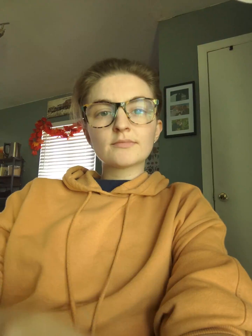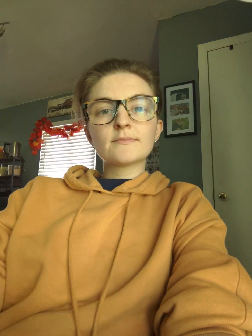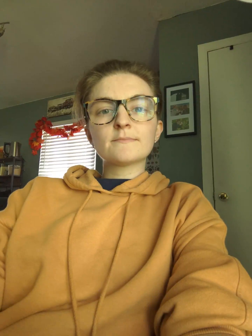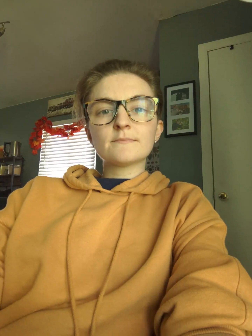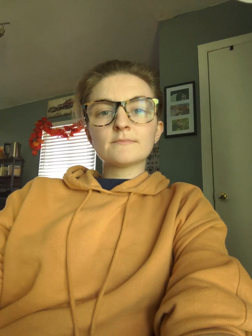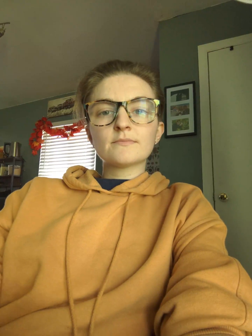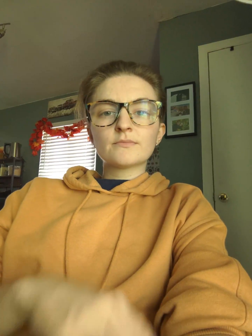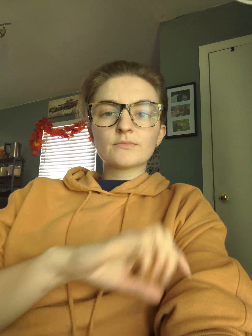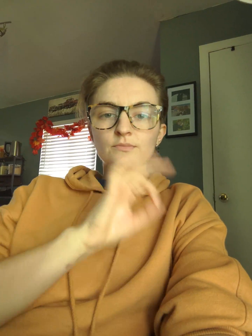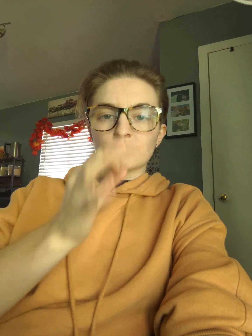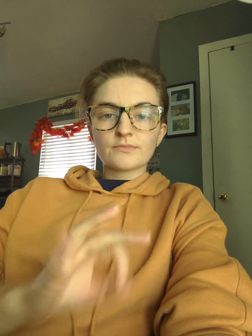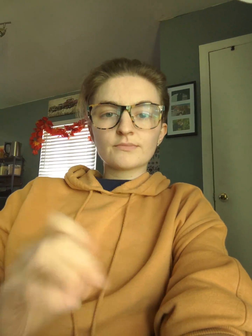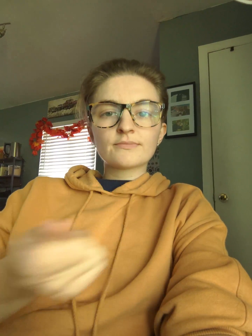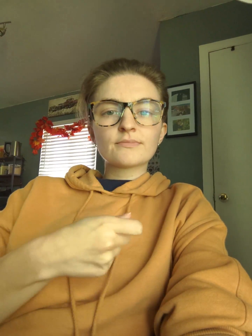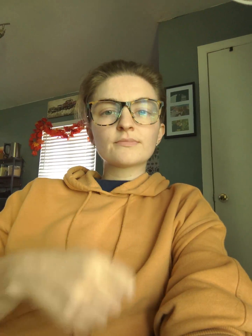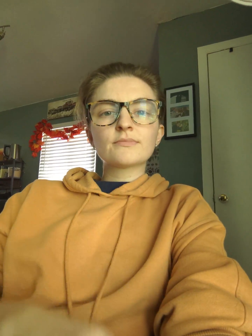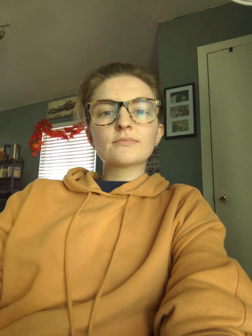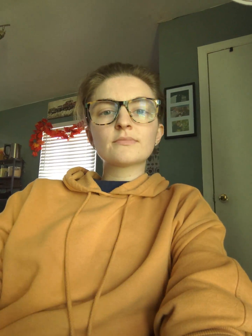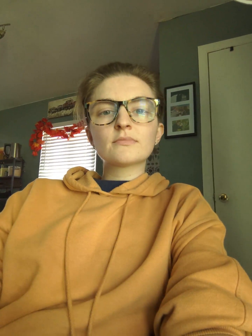hose